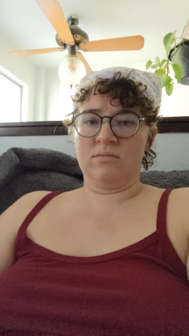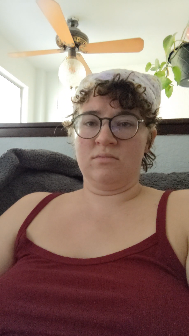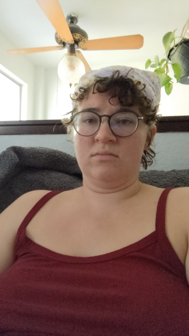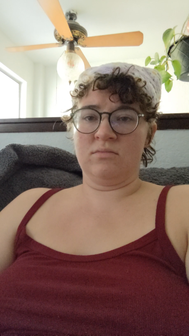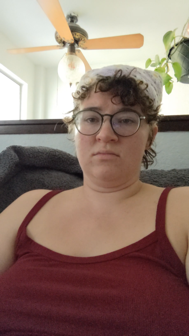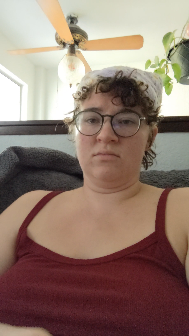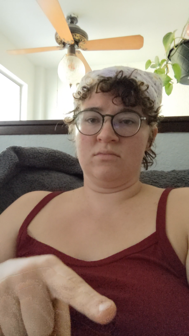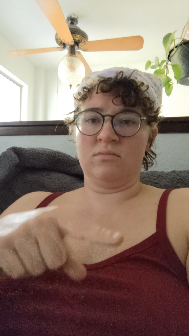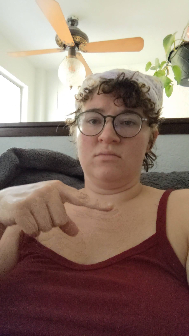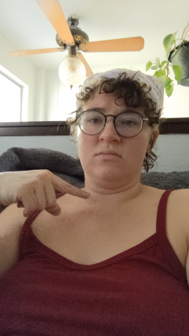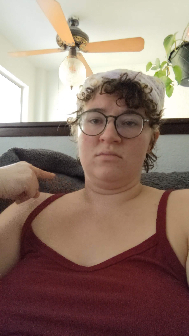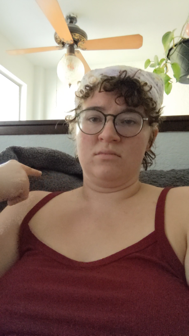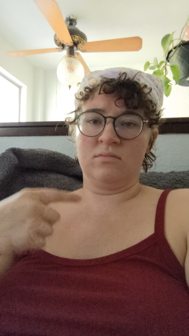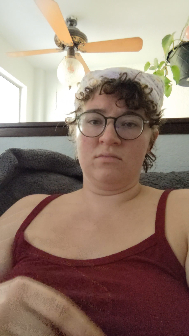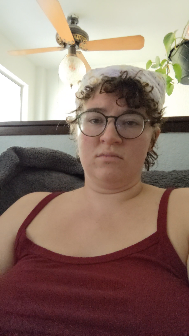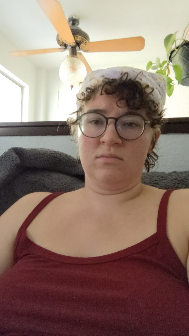long